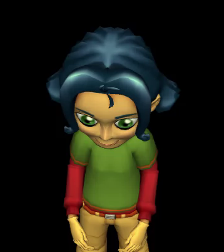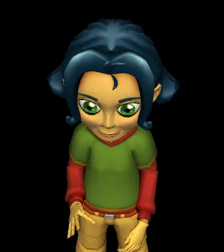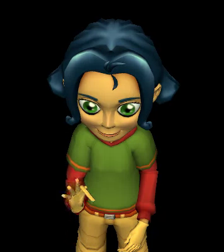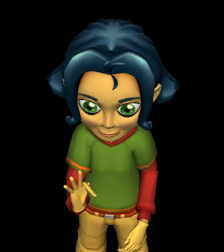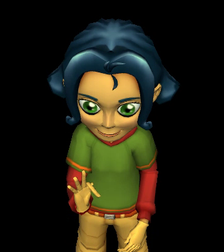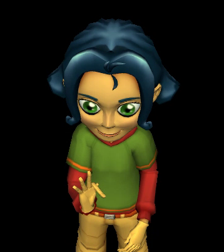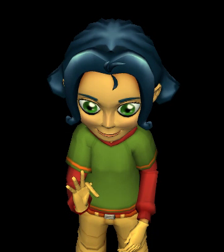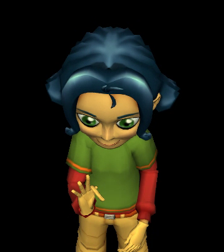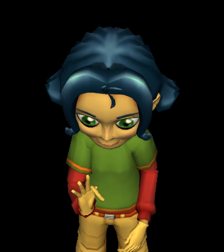أخ